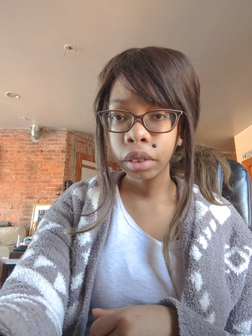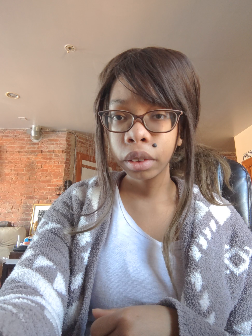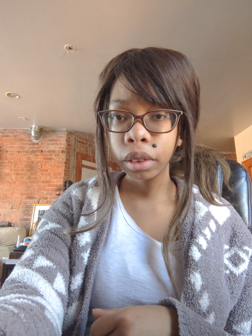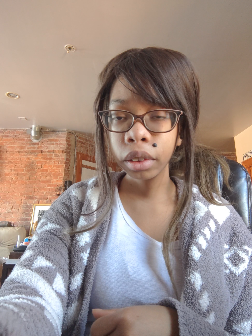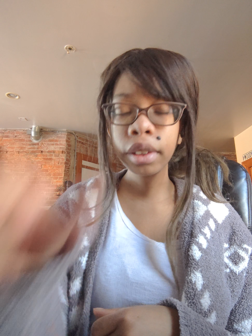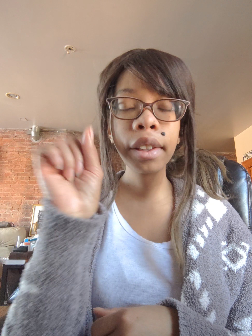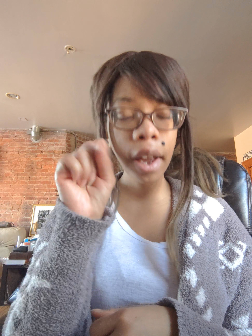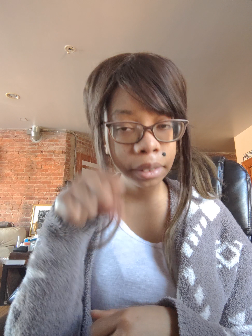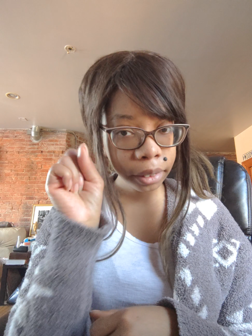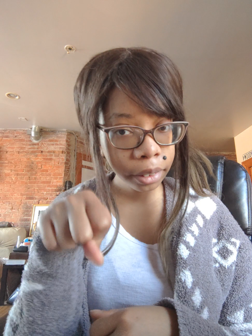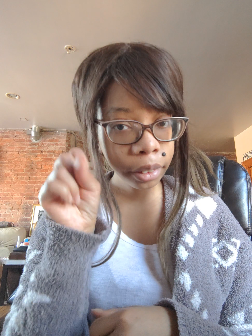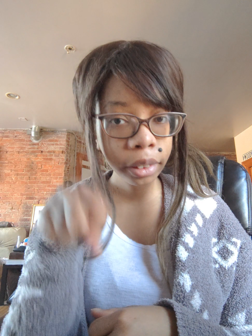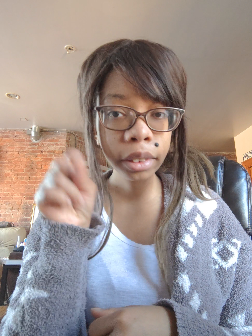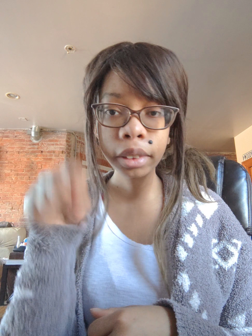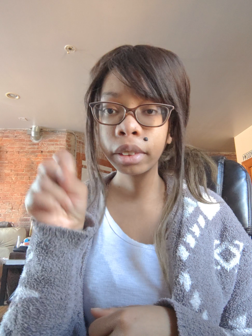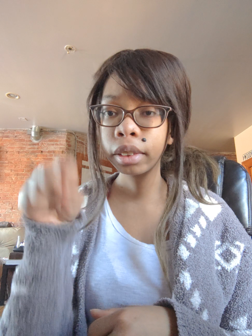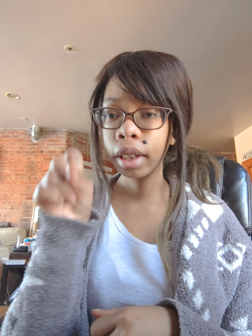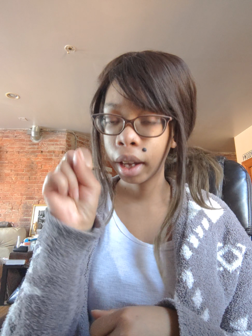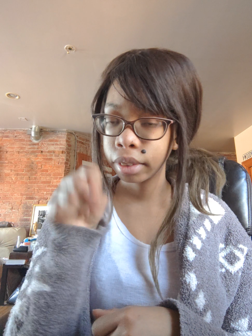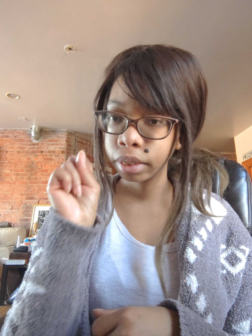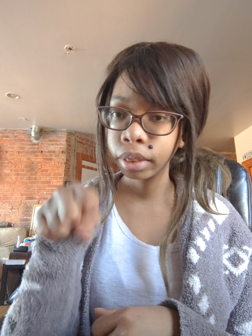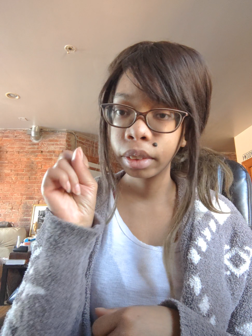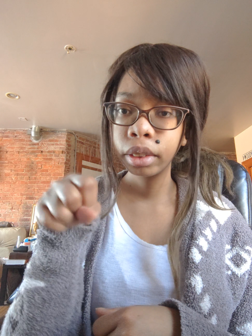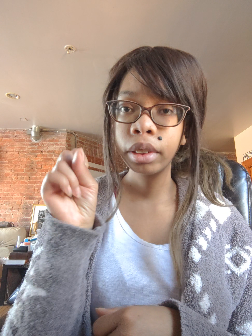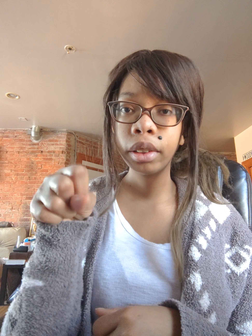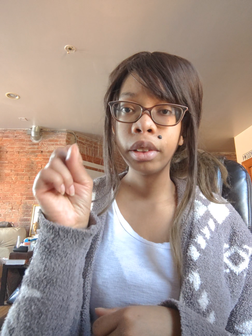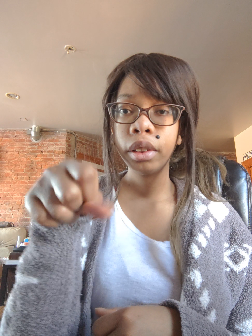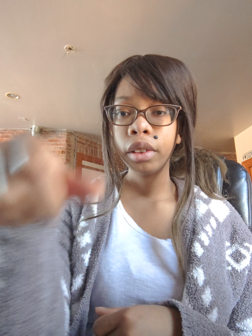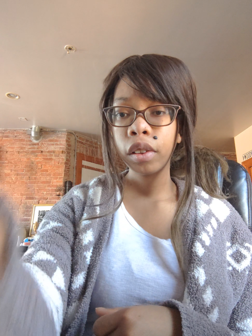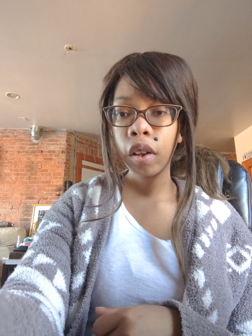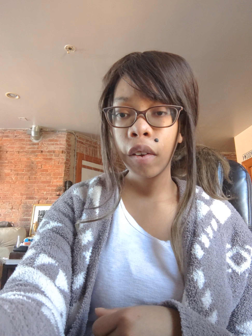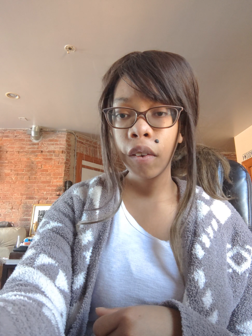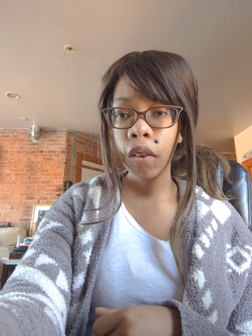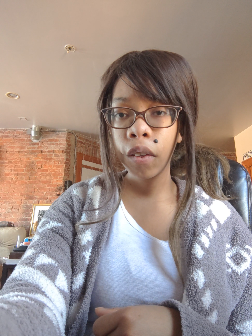yes